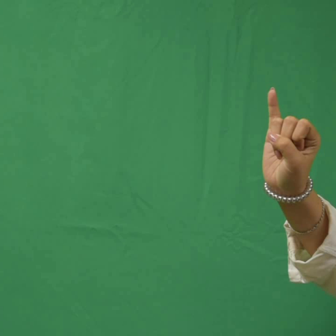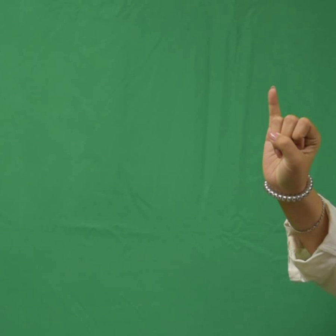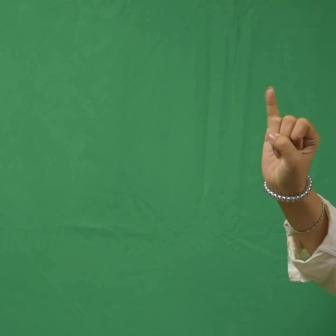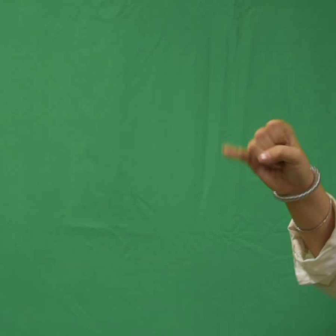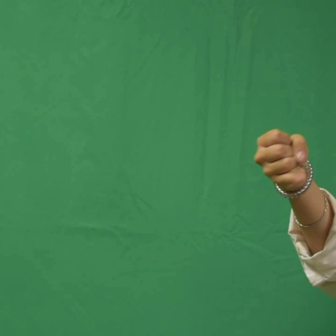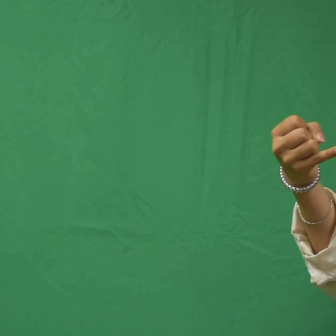J